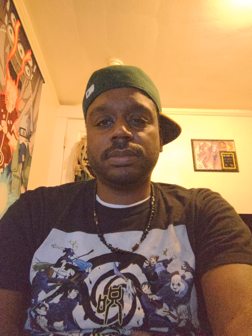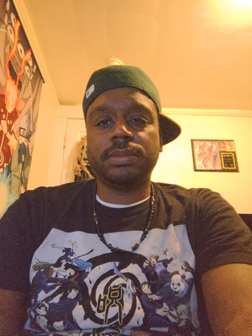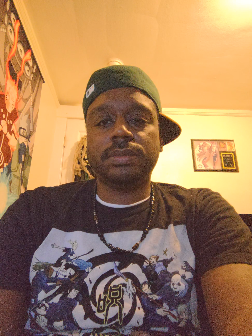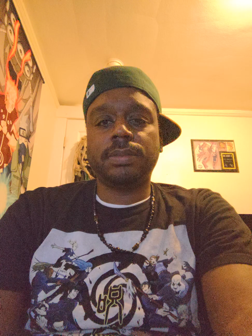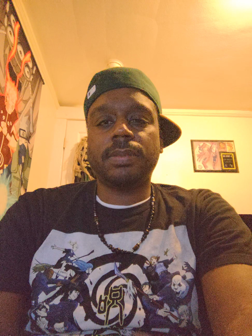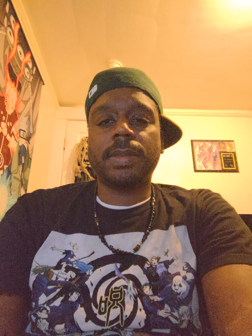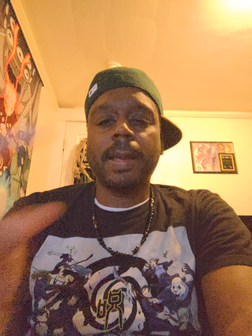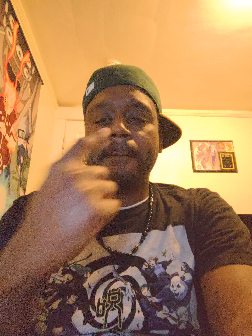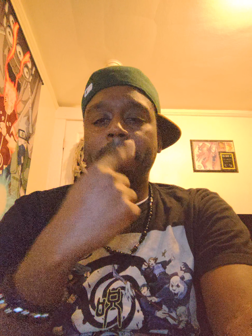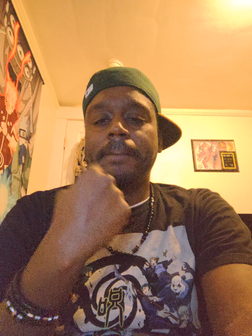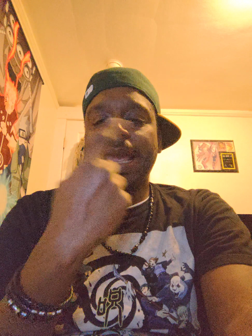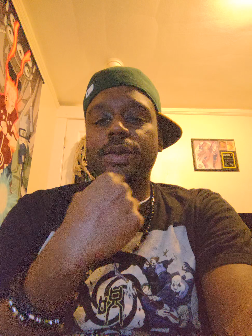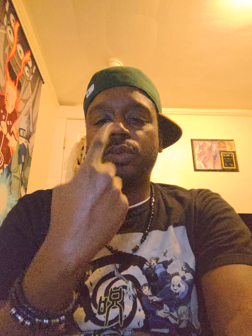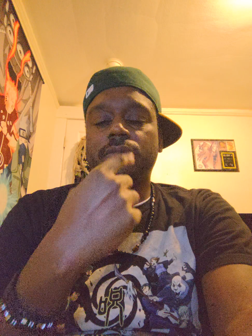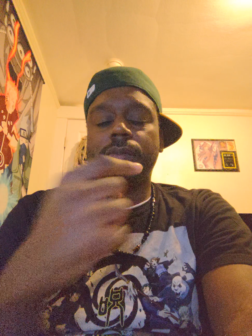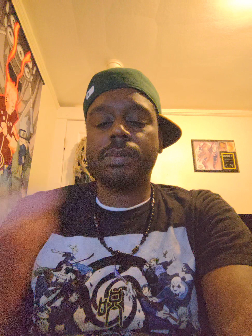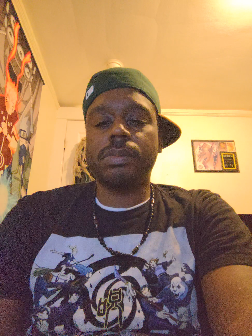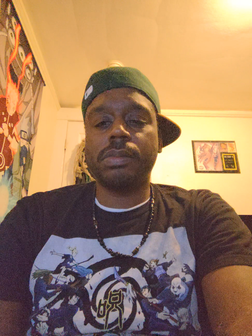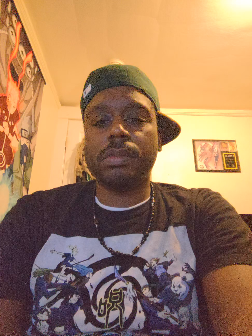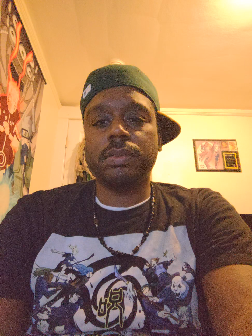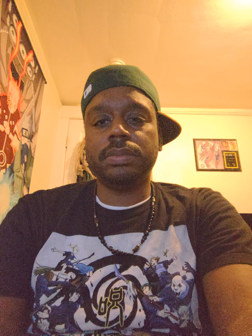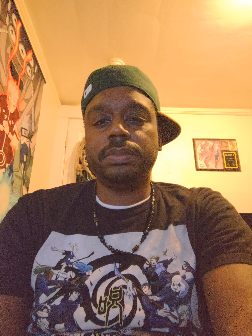mouth